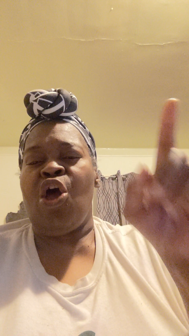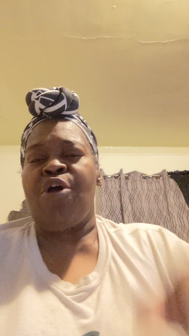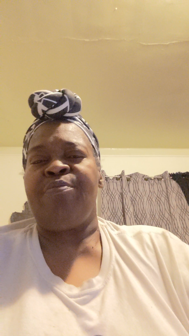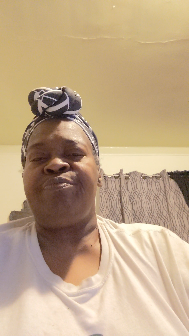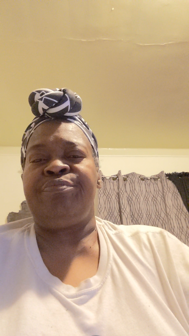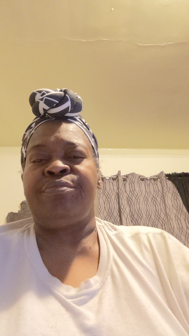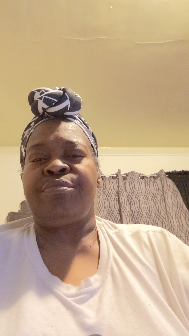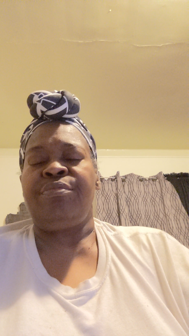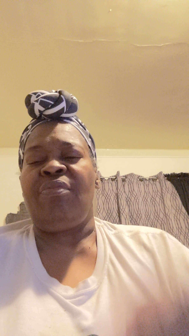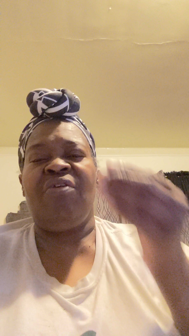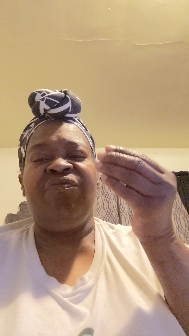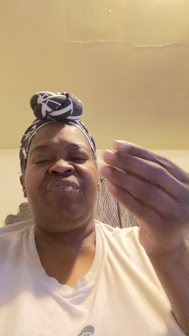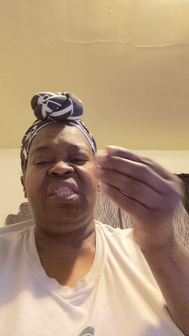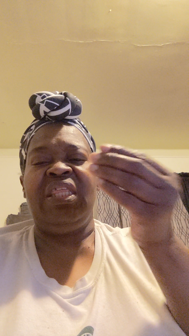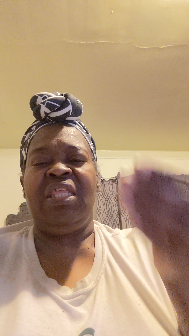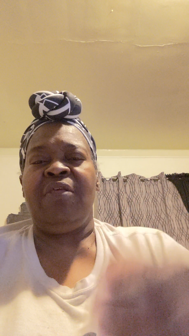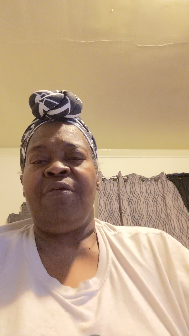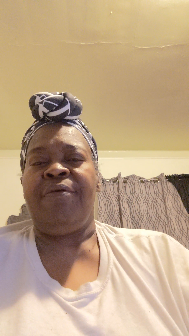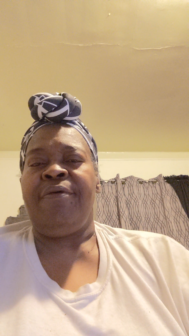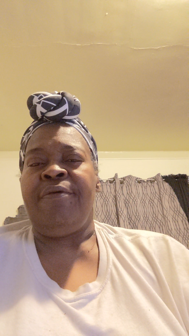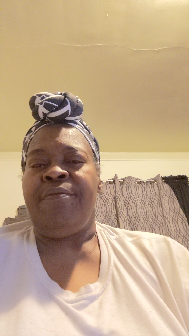feed